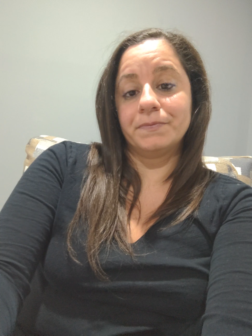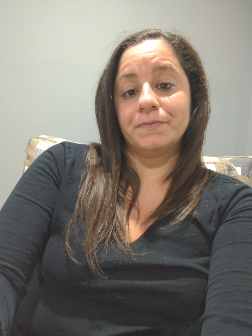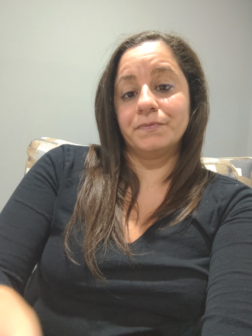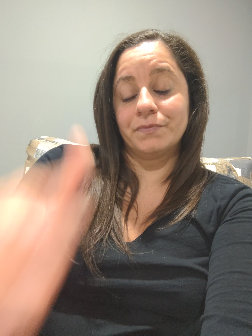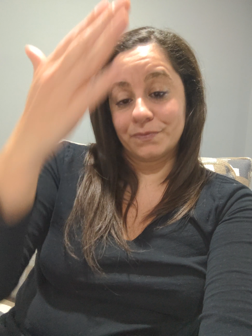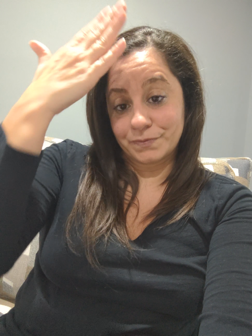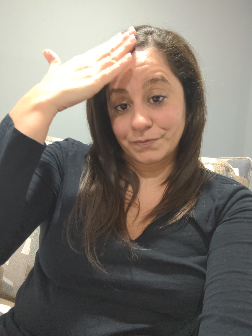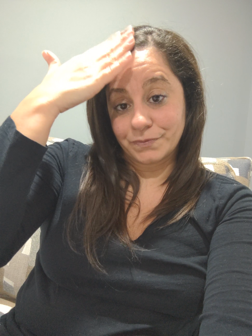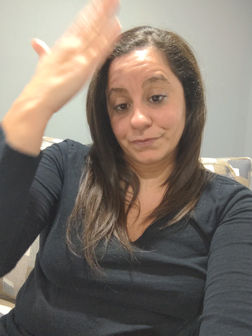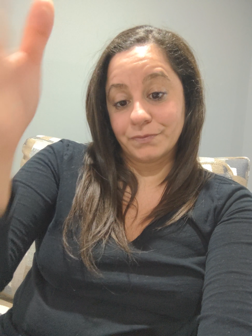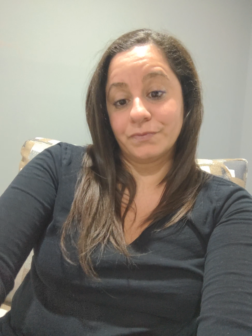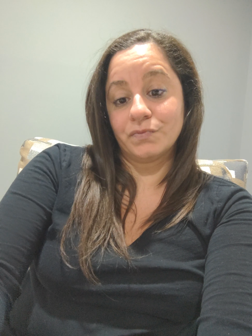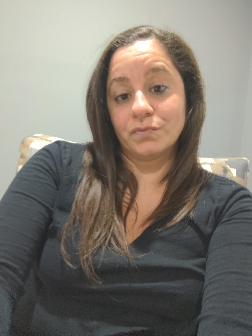hat